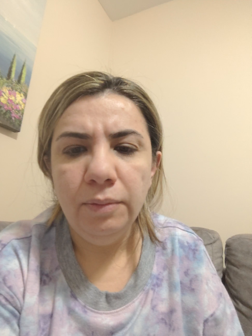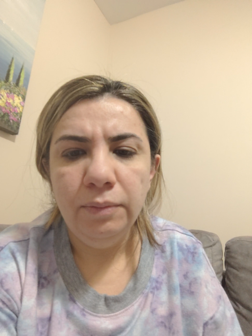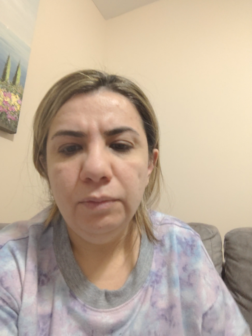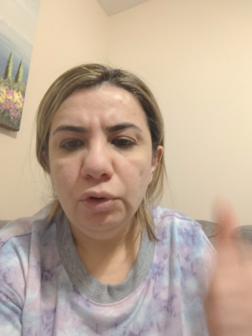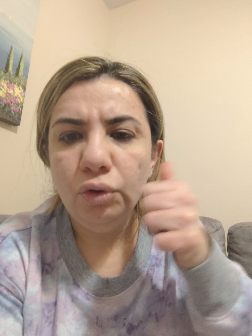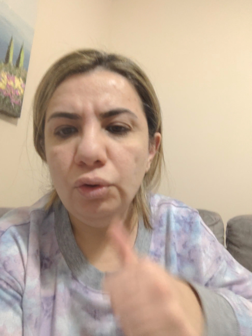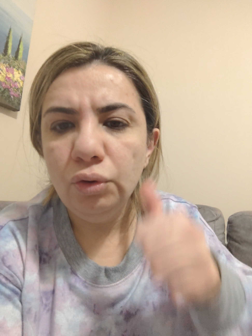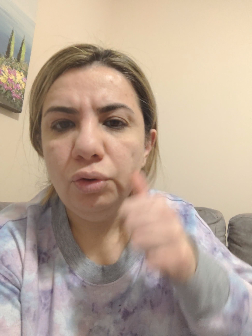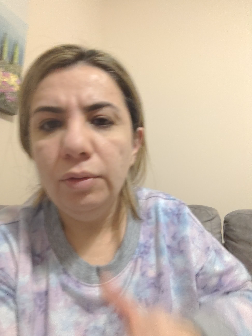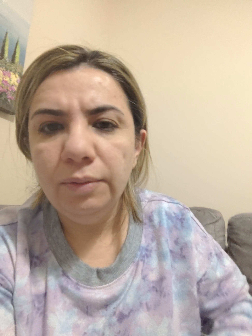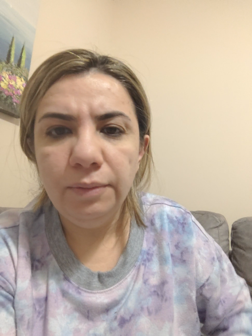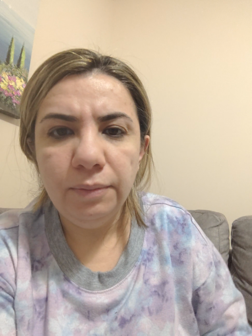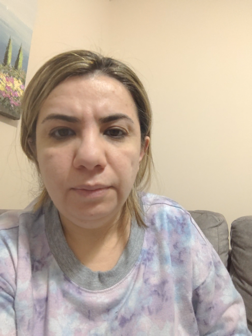girl